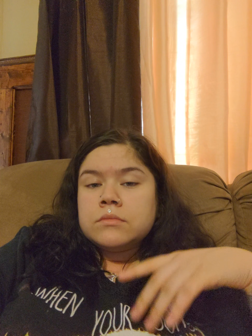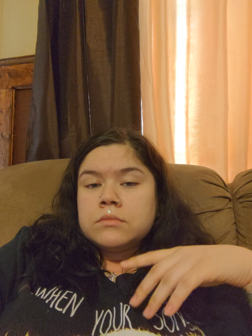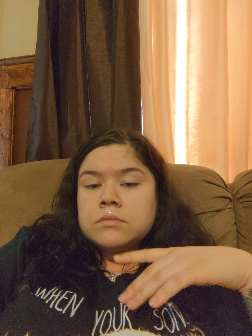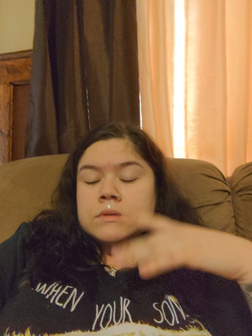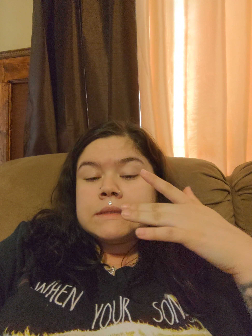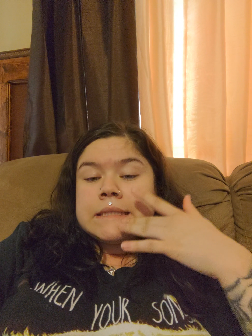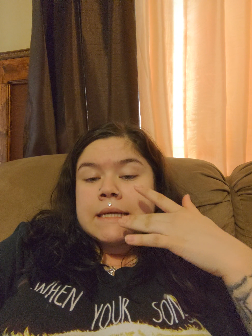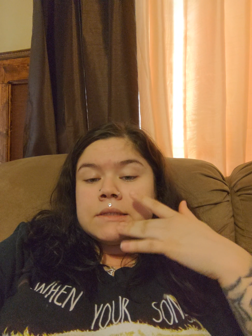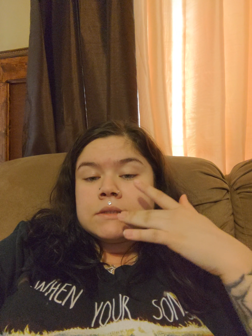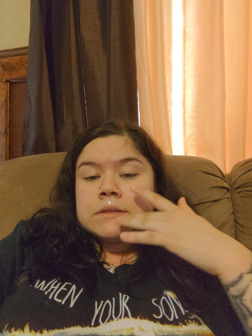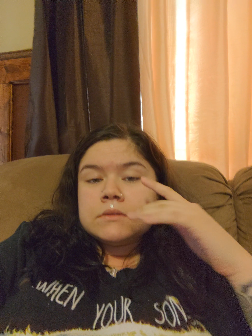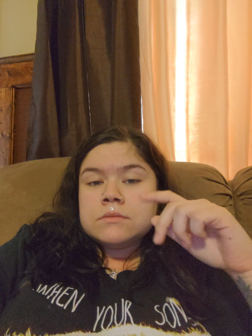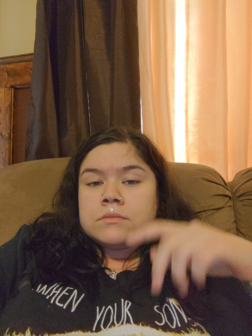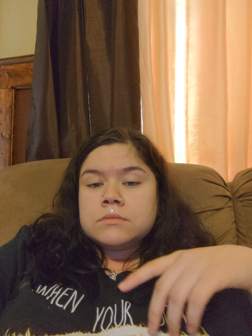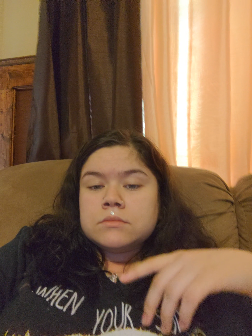taste